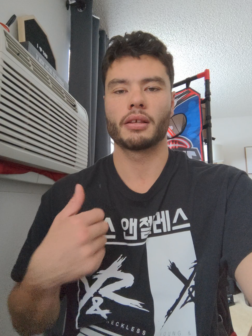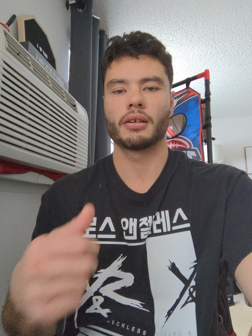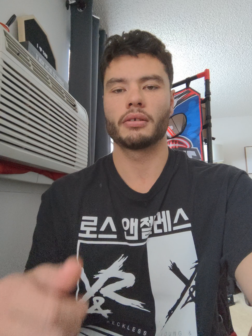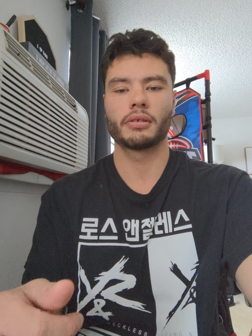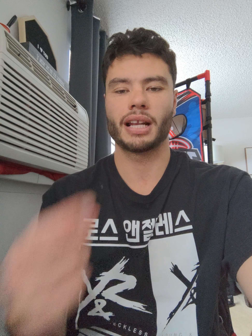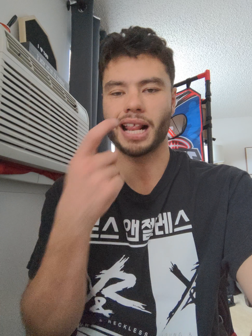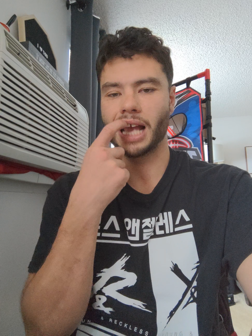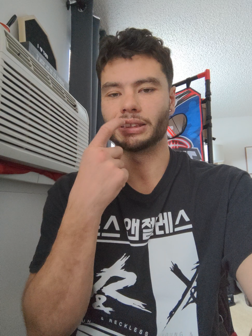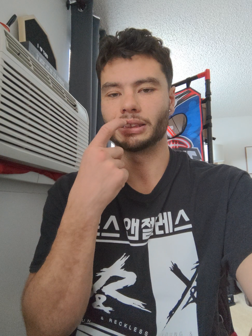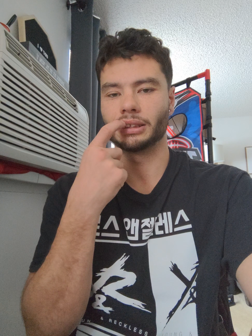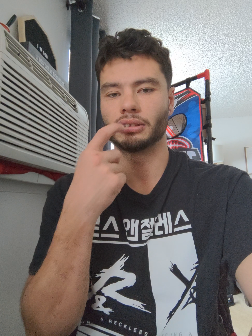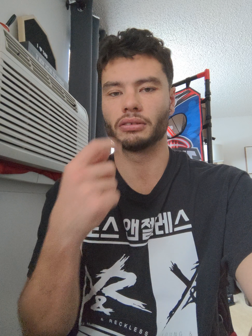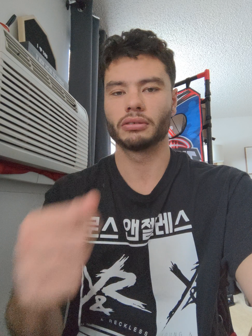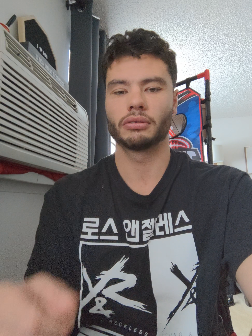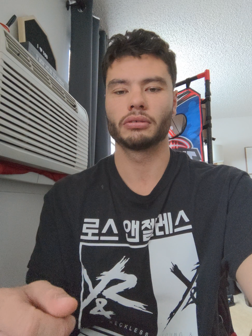window